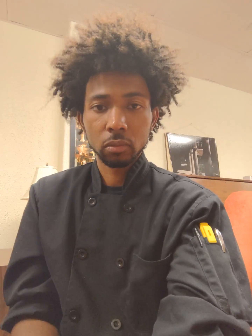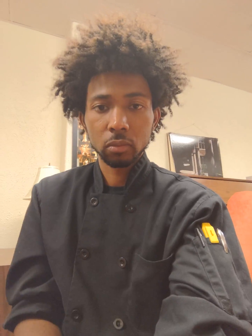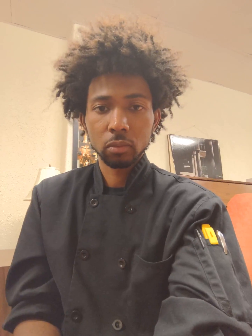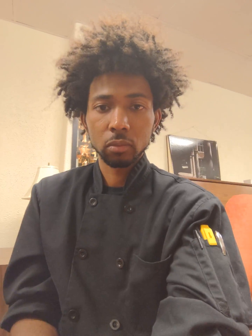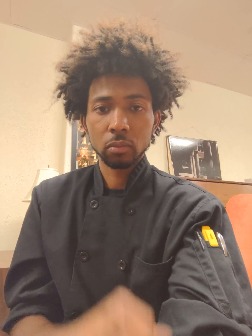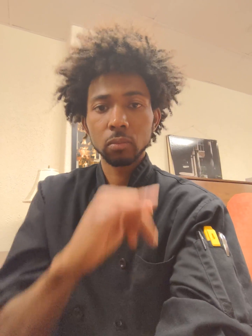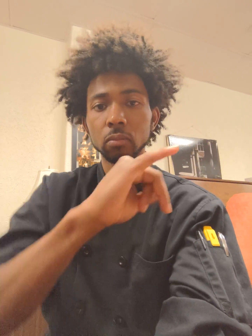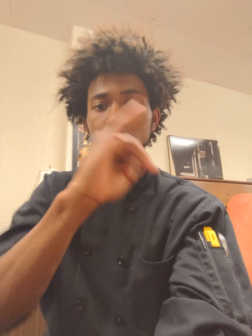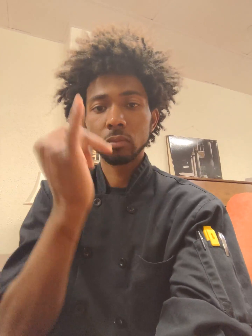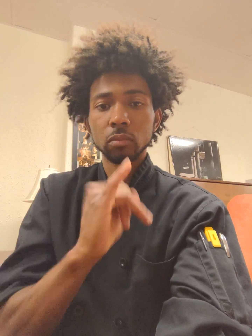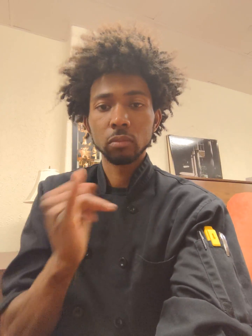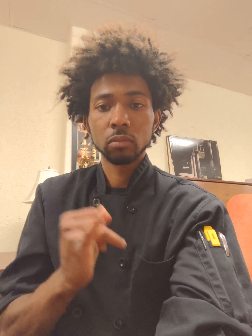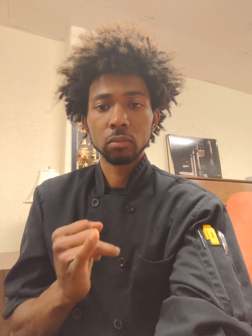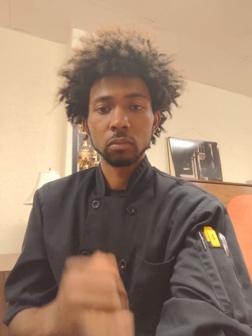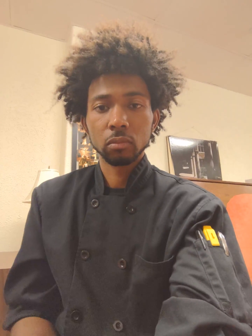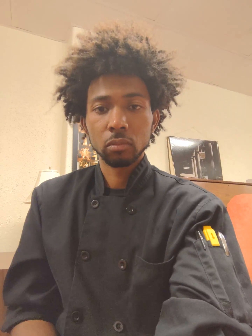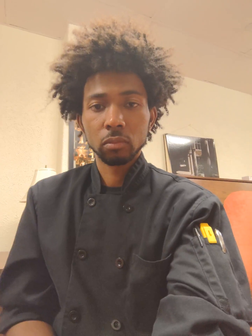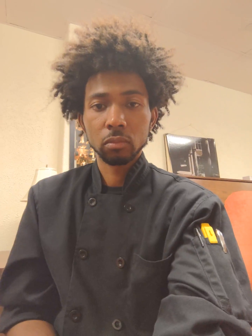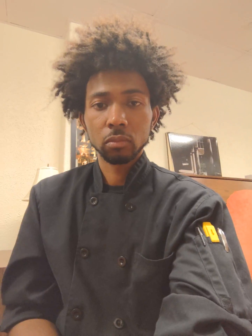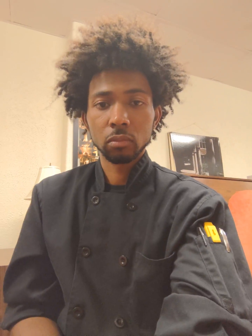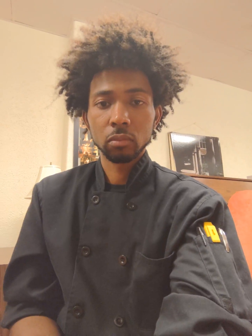draw